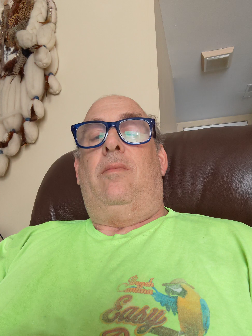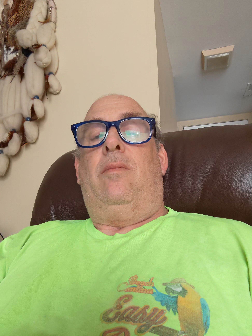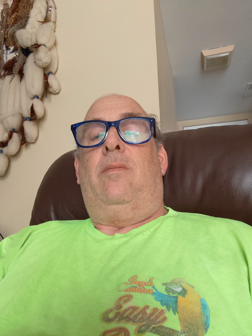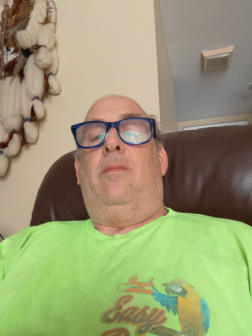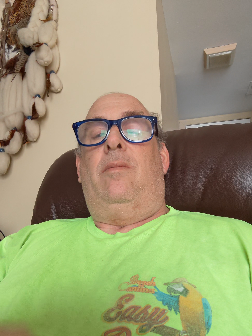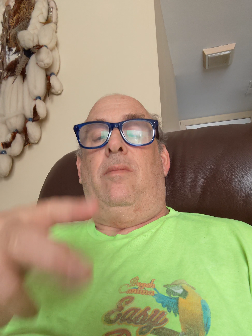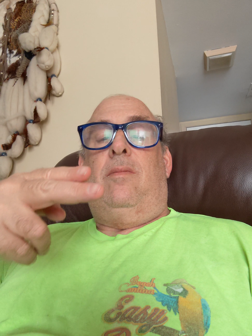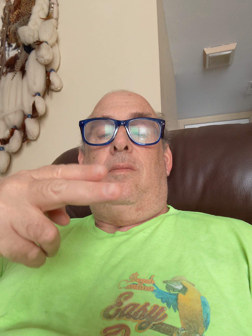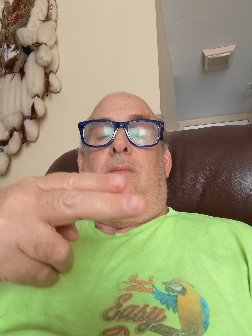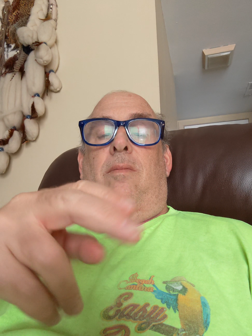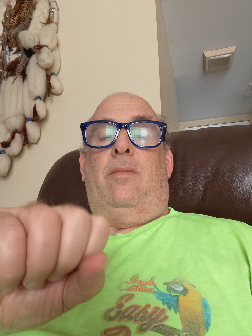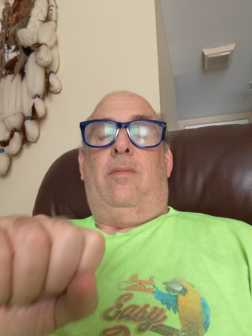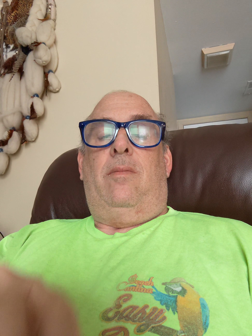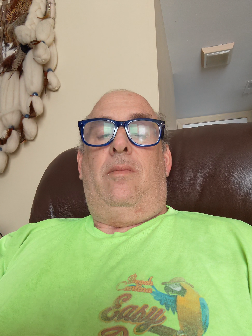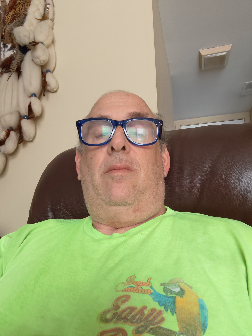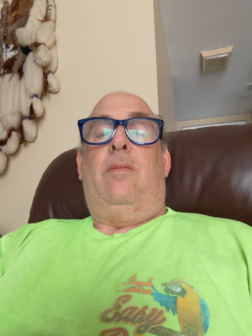scissors